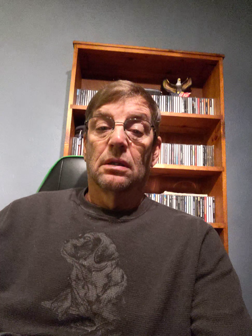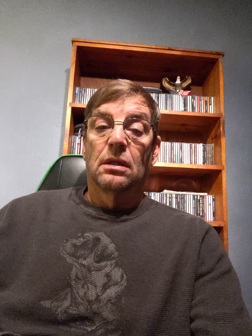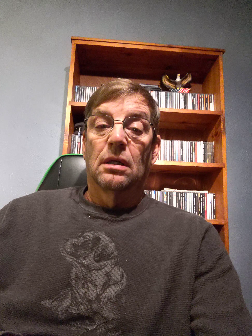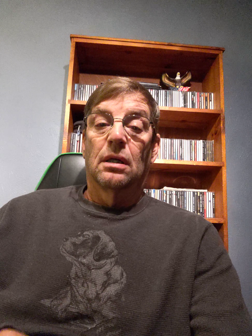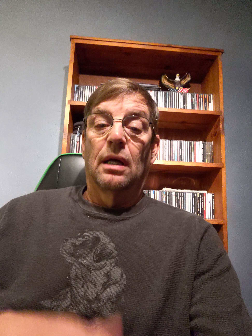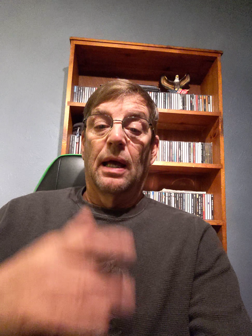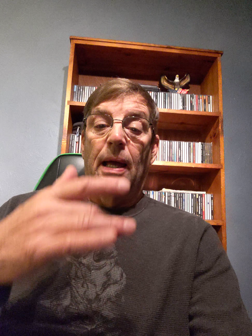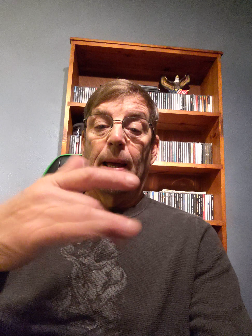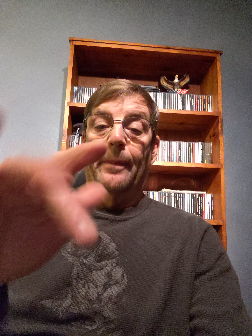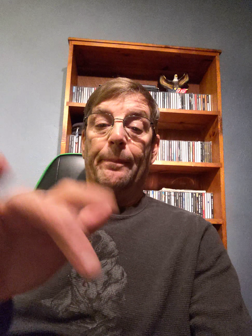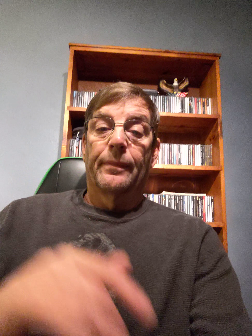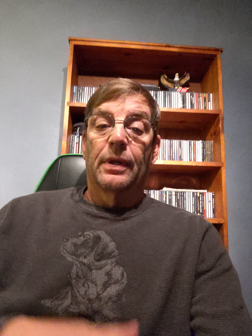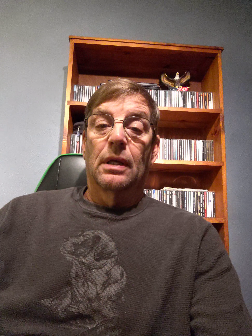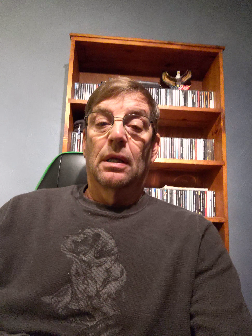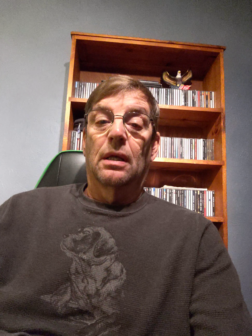empty